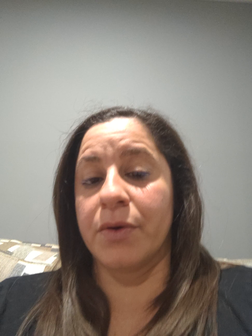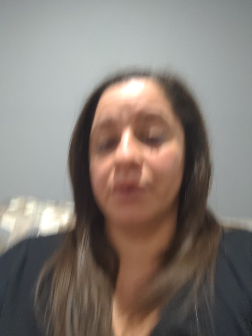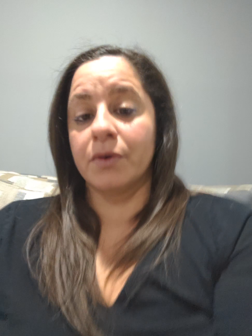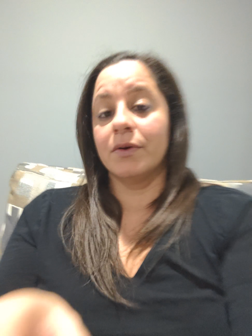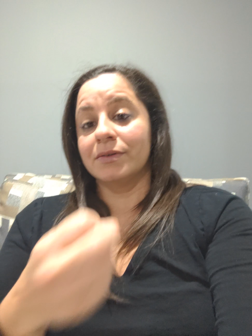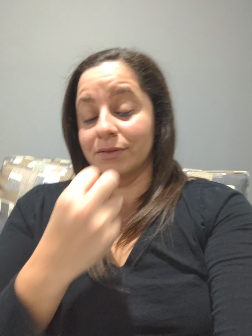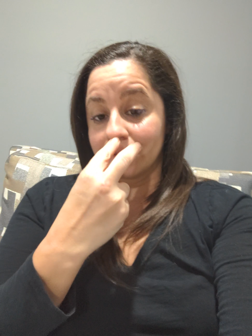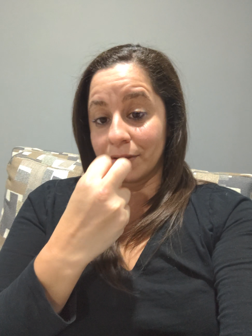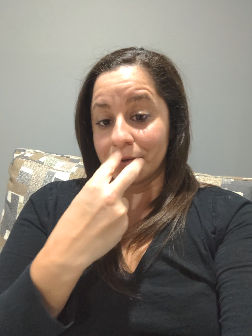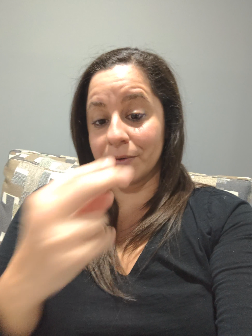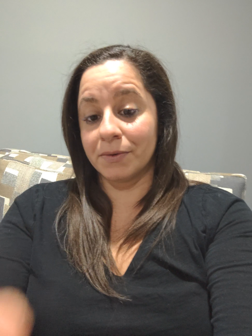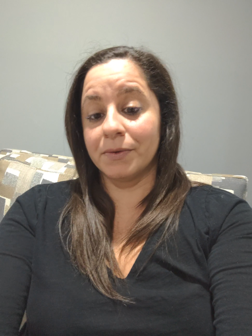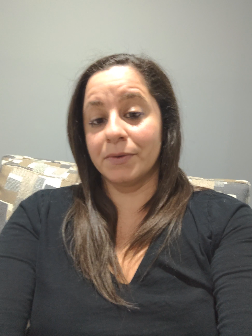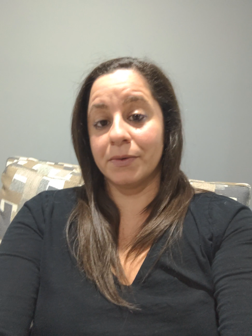snack